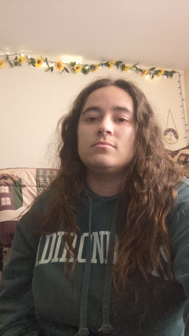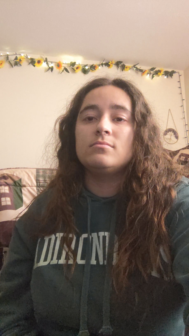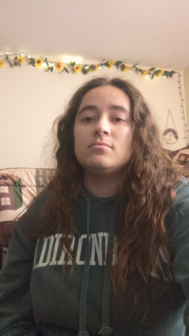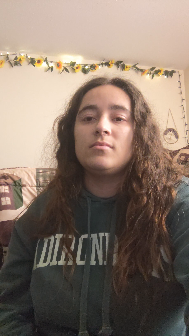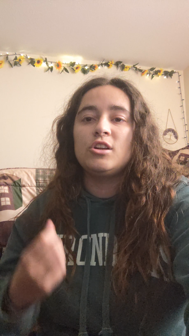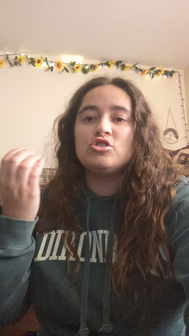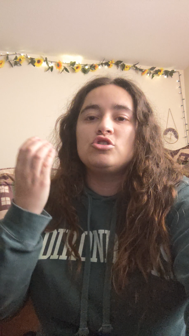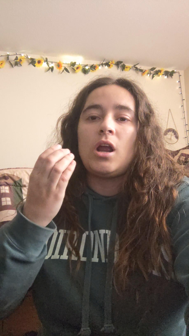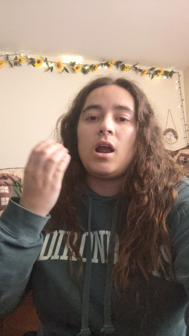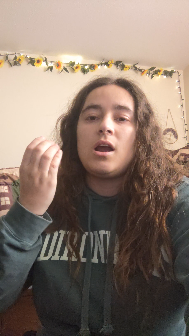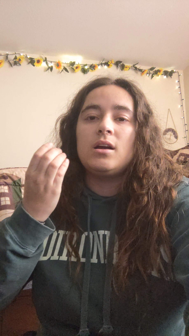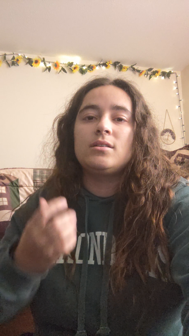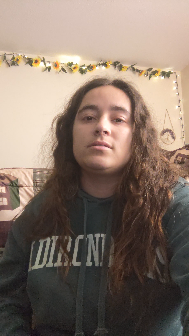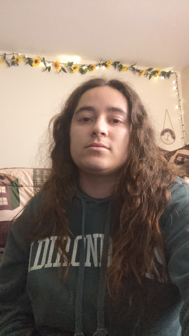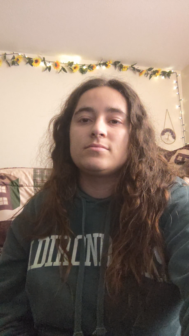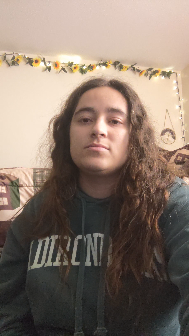shake